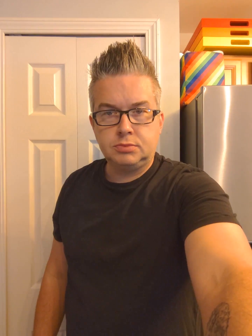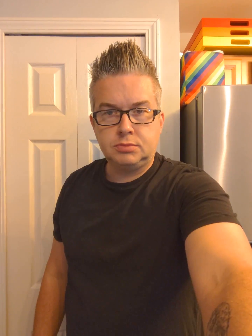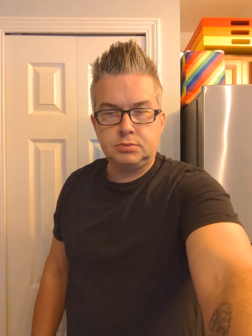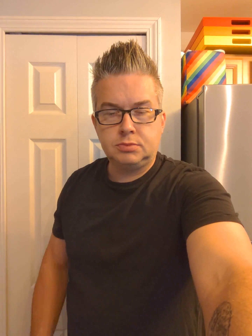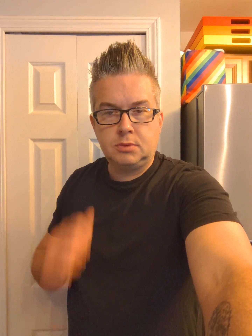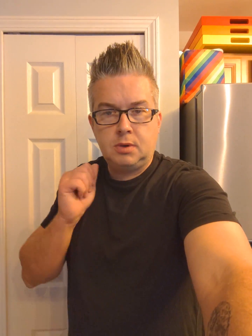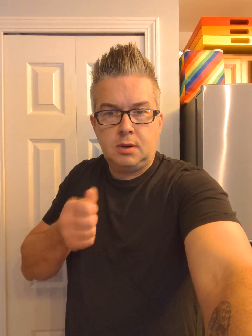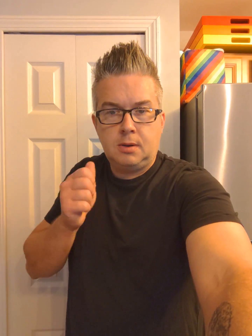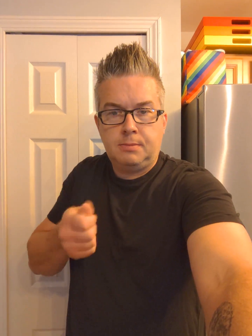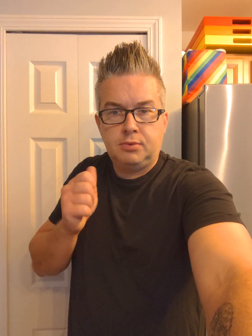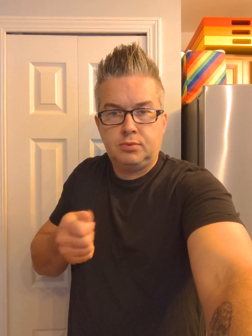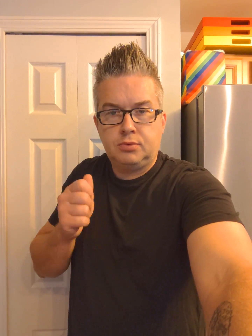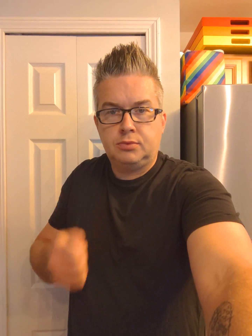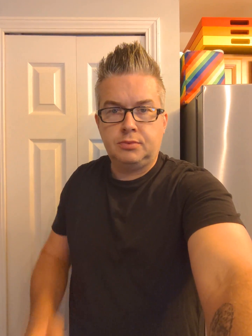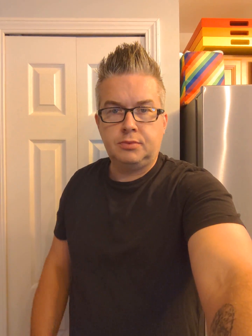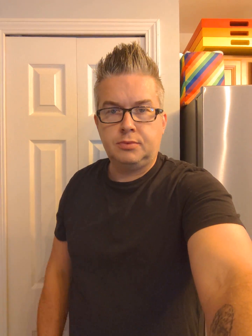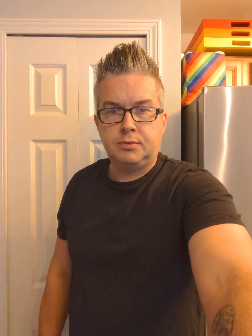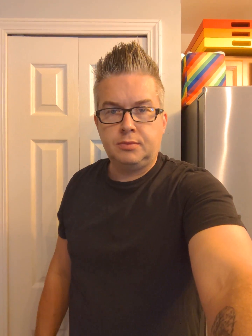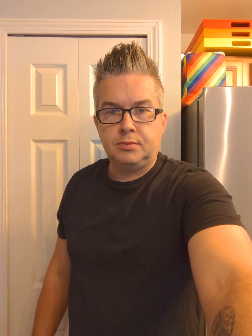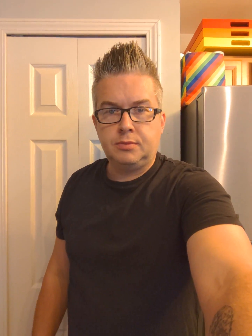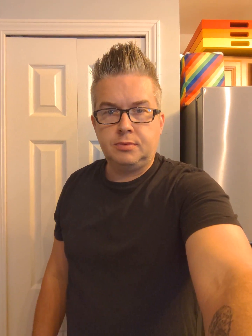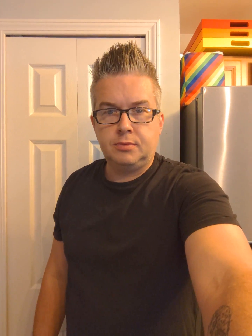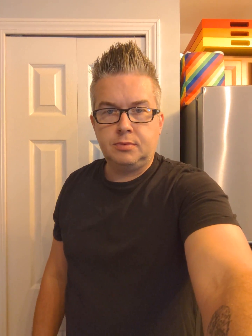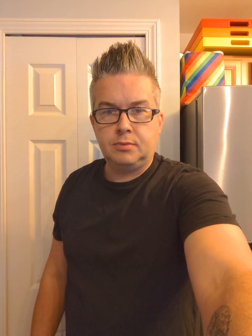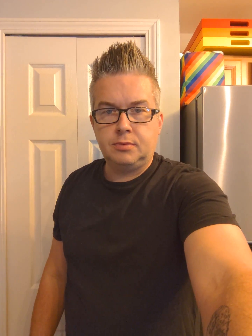hammer